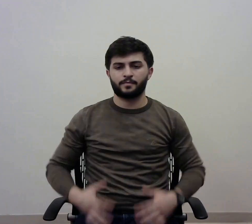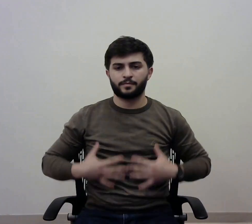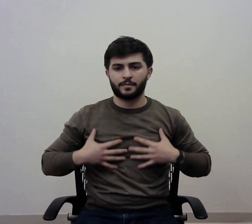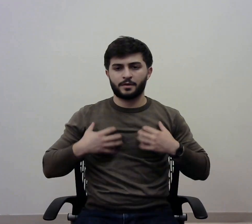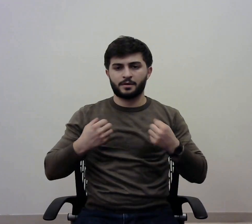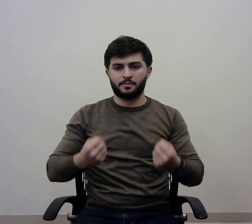sağlam